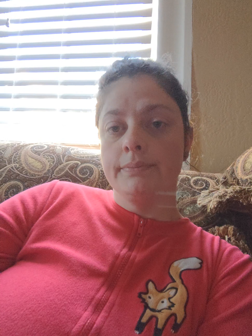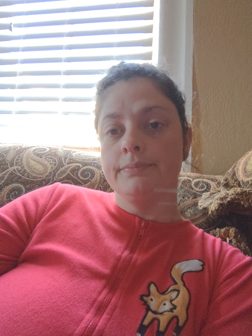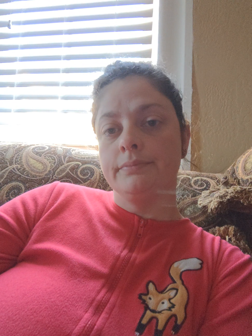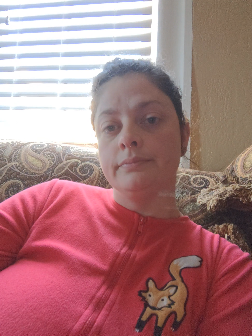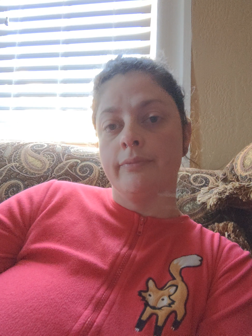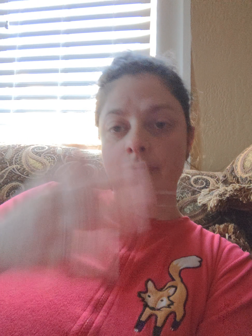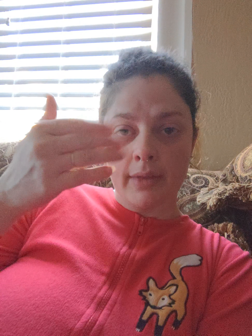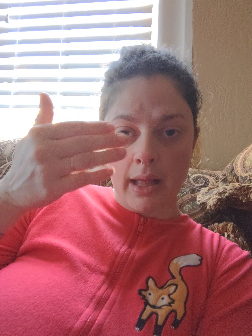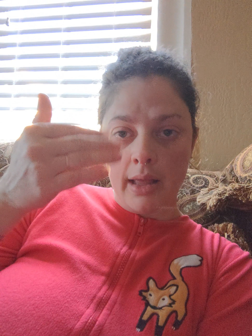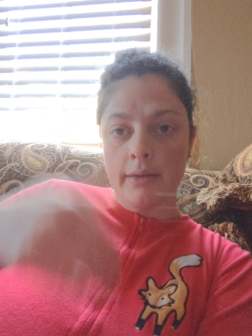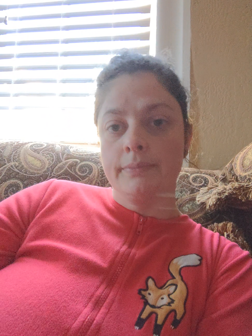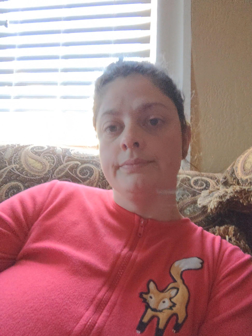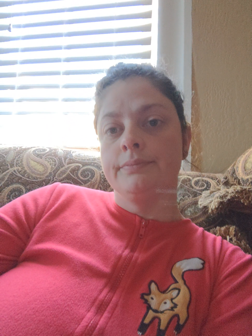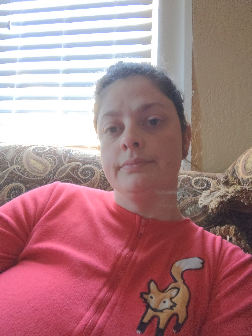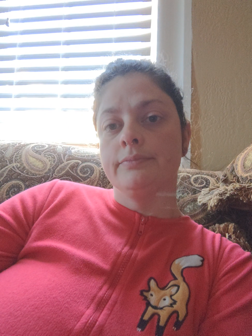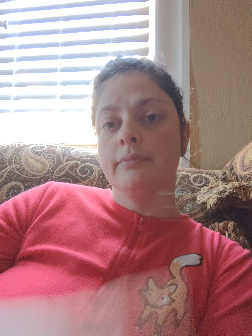flag